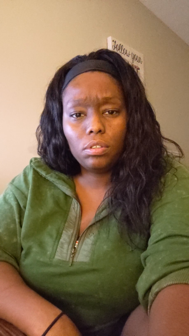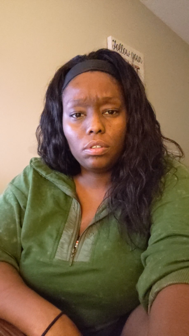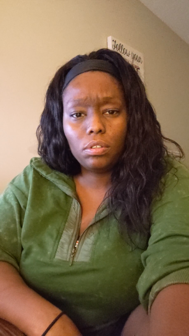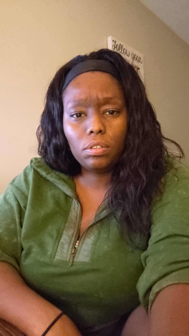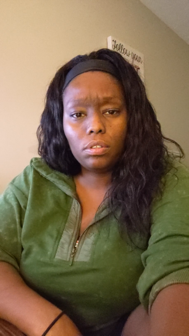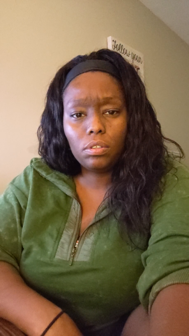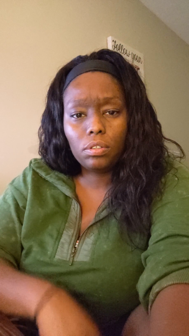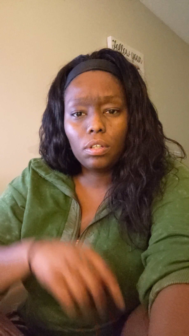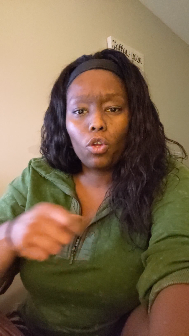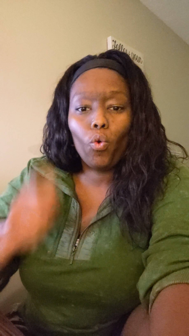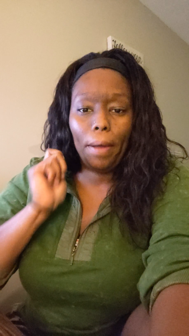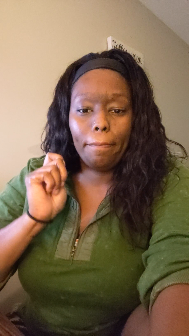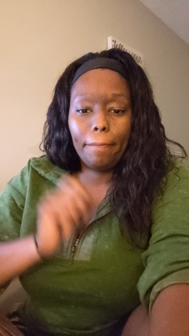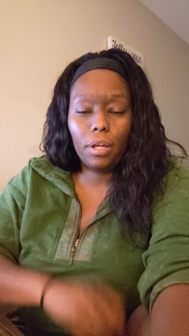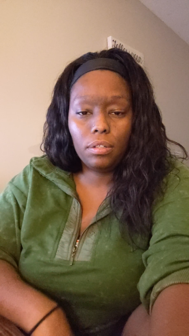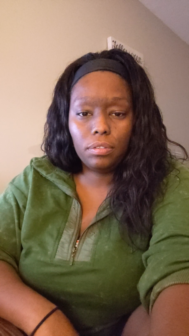rip